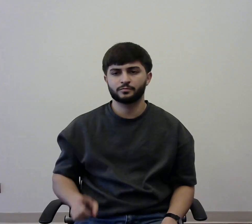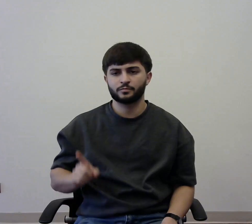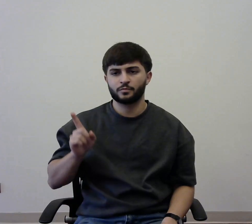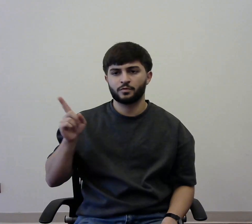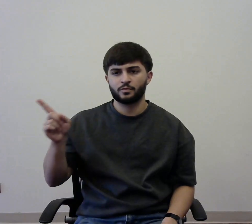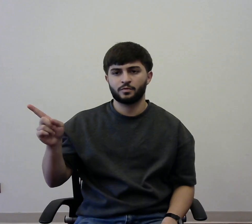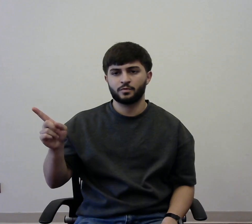O